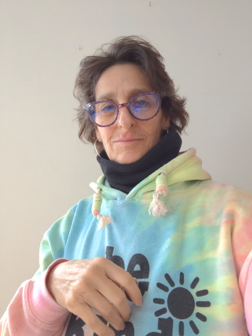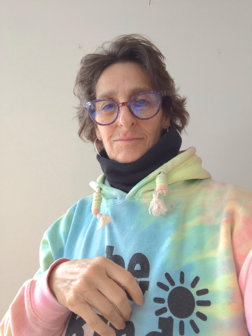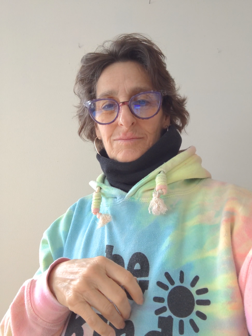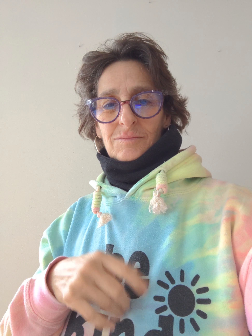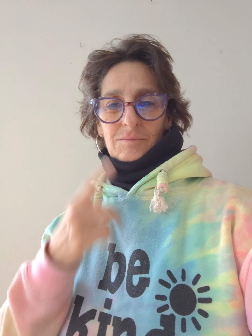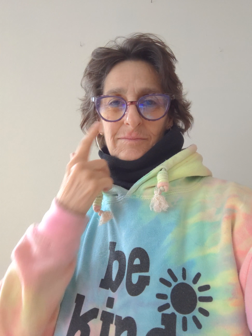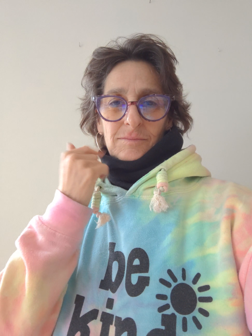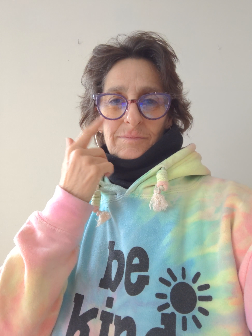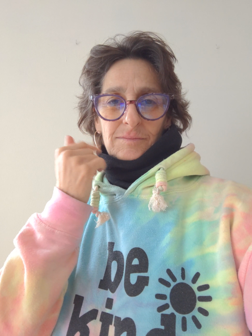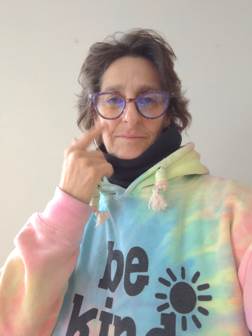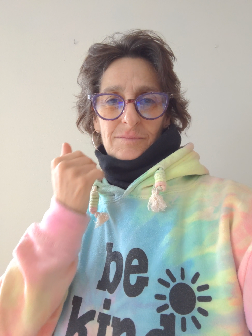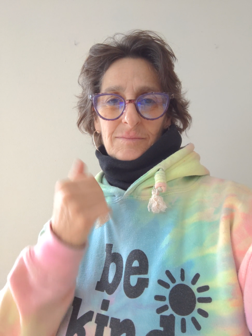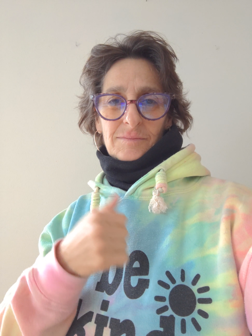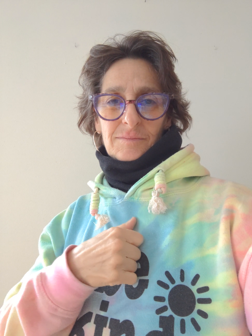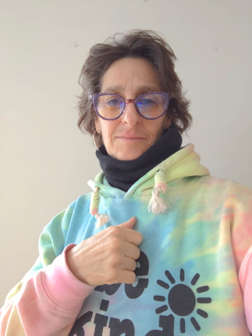cry